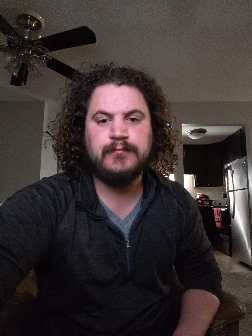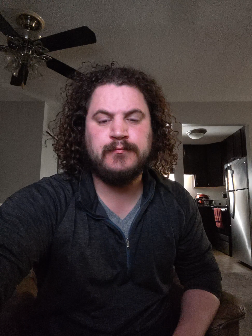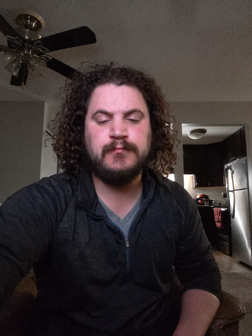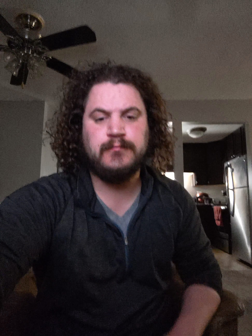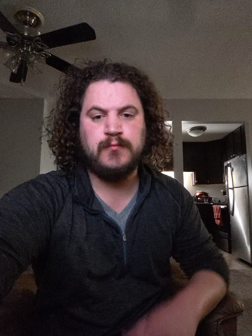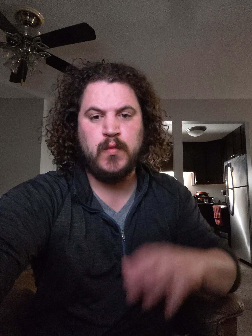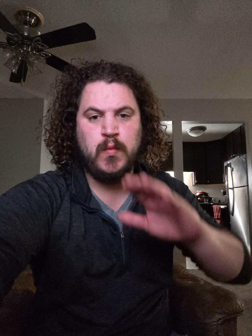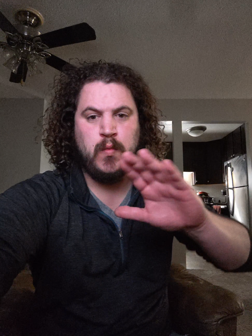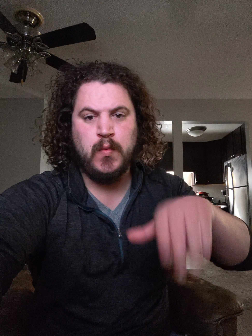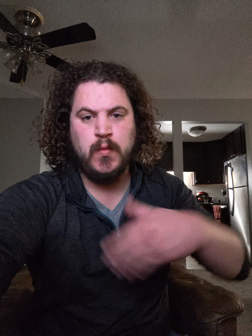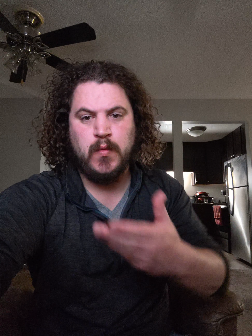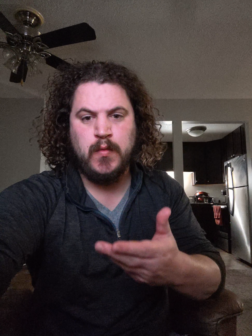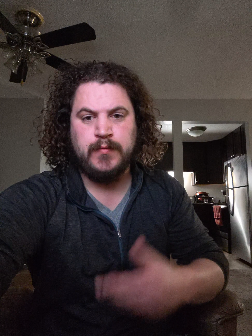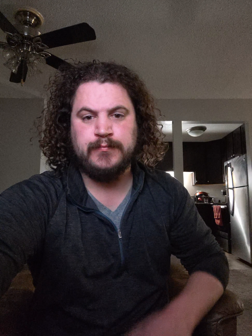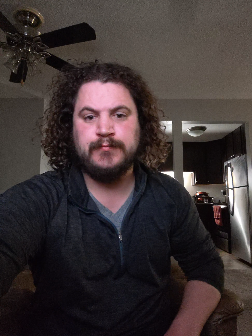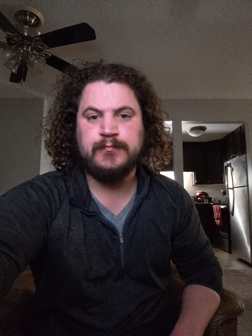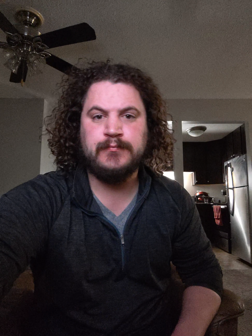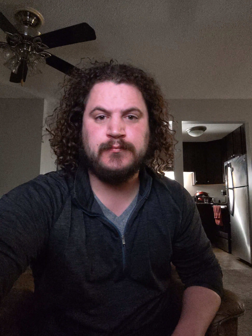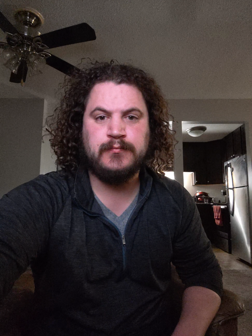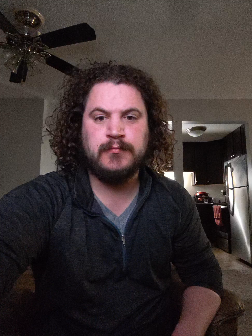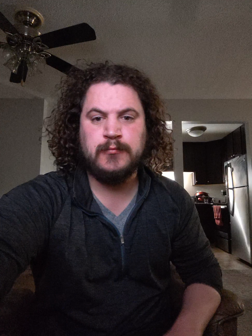all